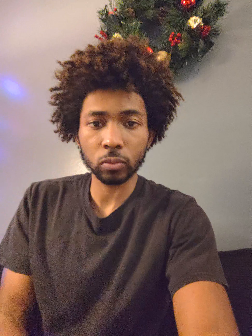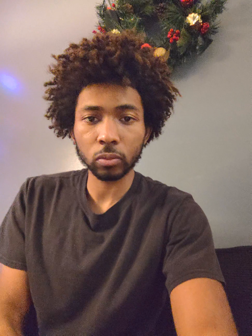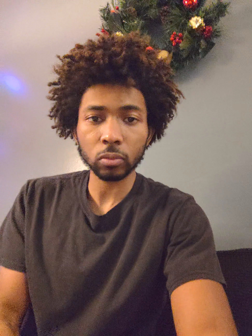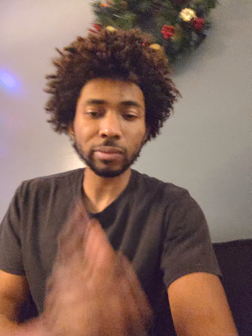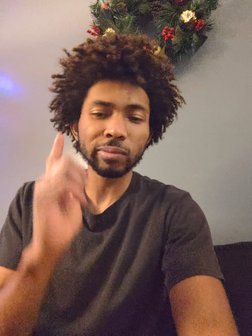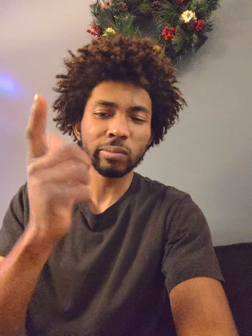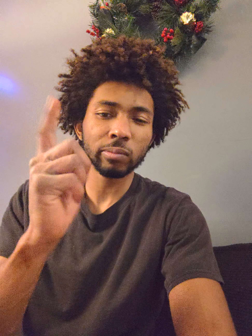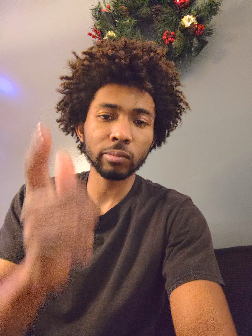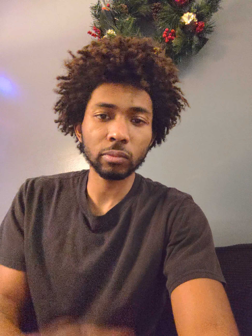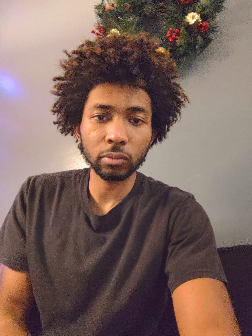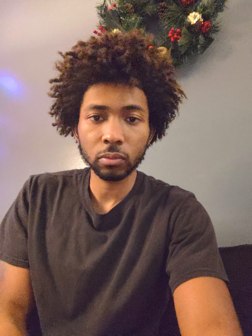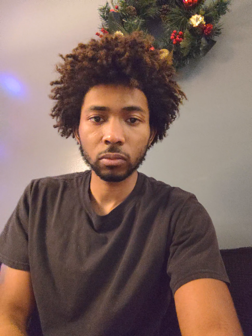later